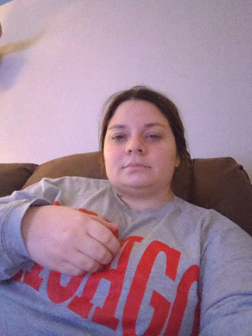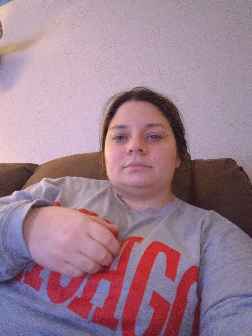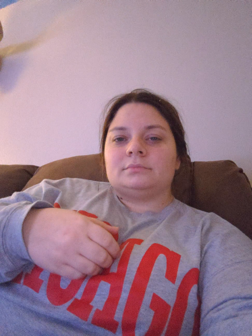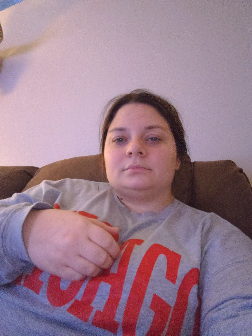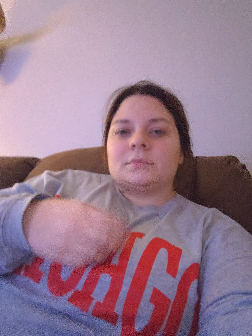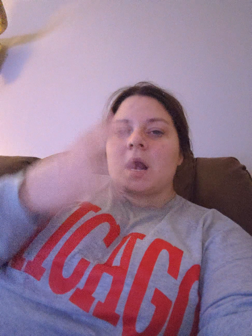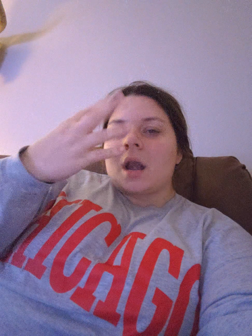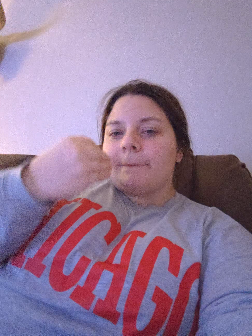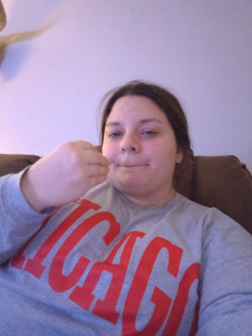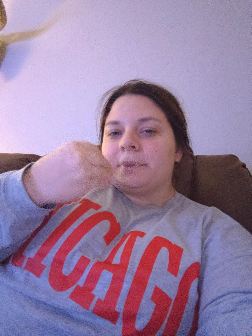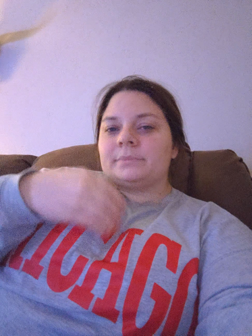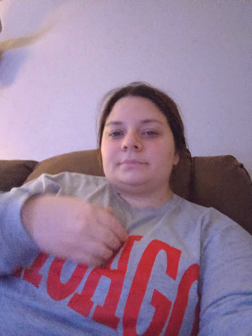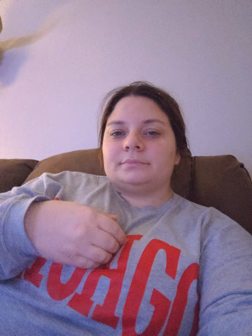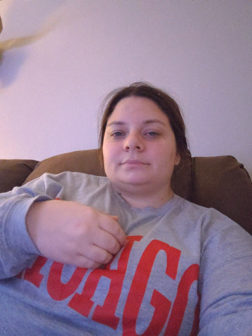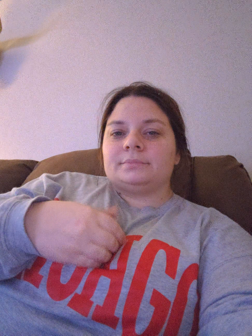nap